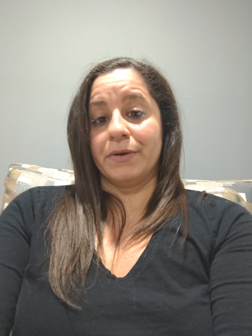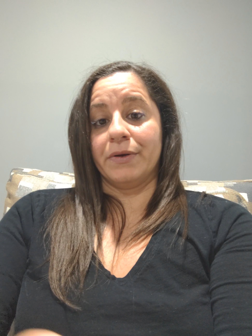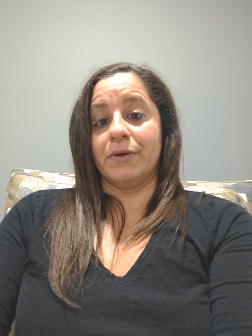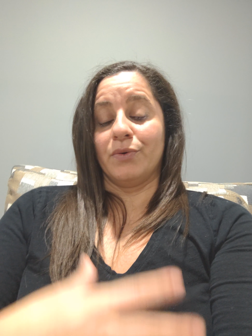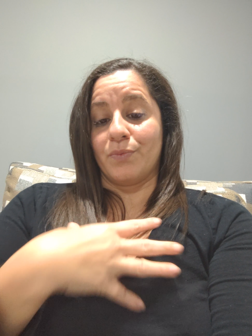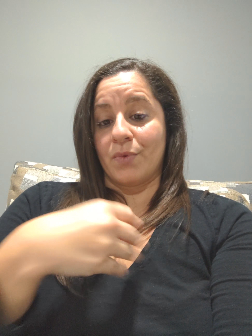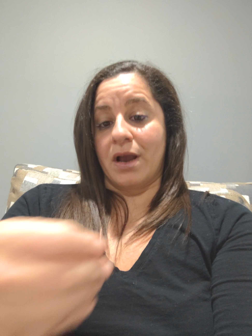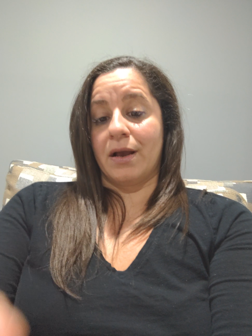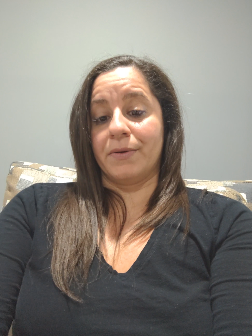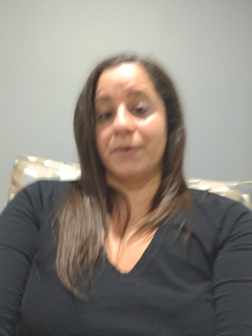white